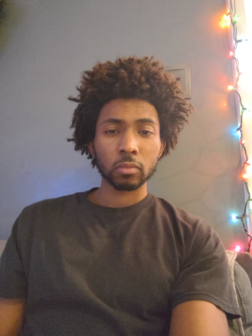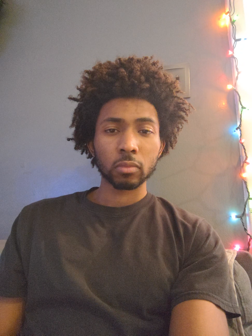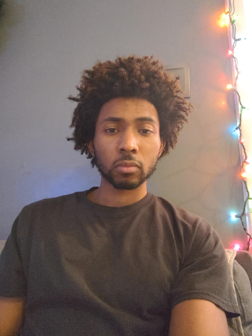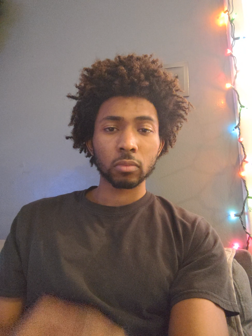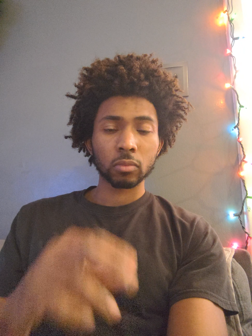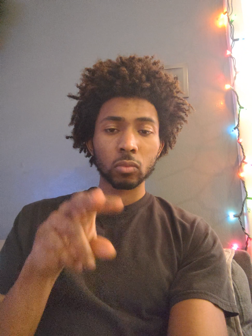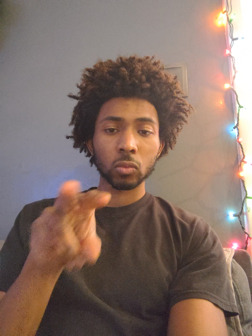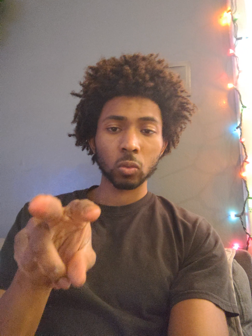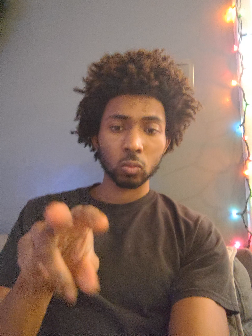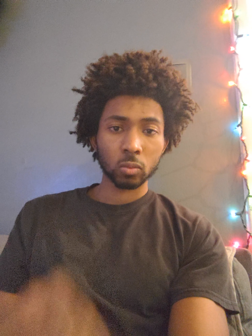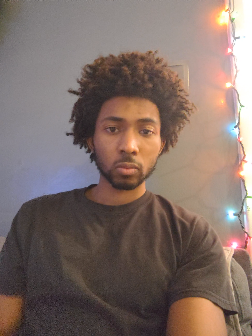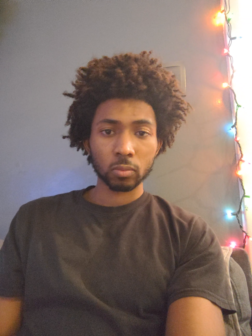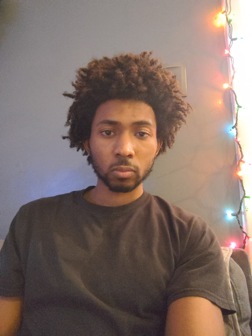look